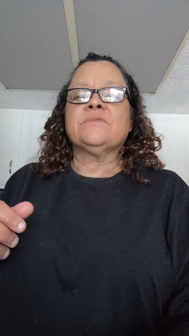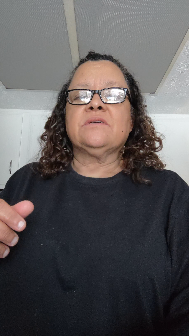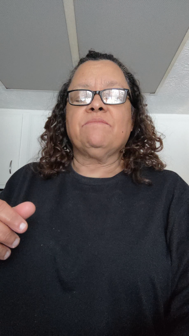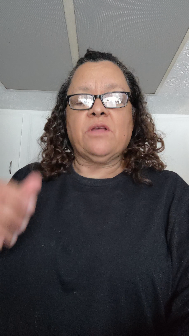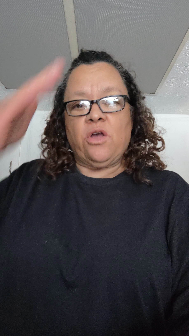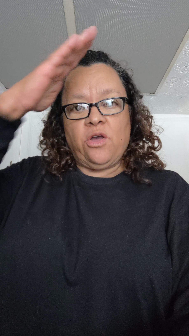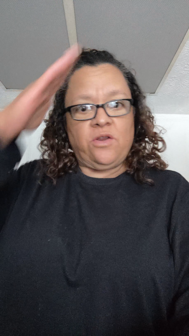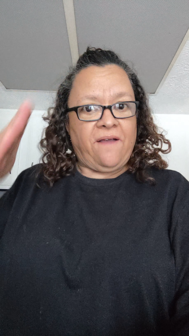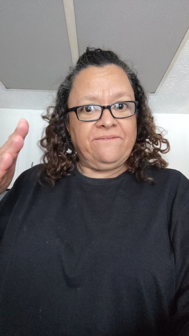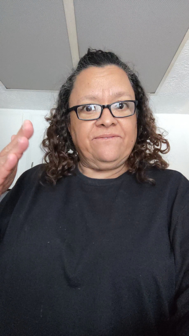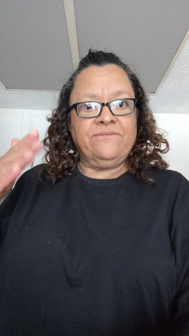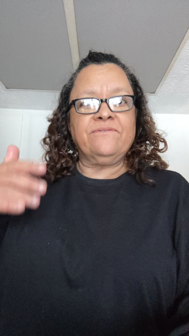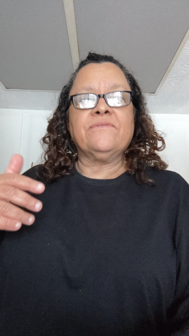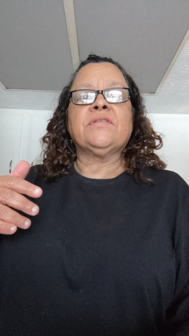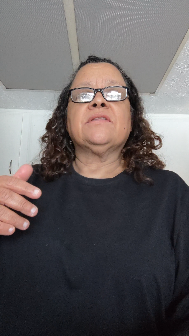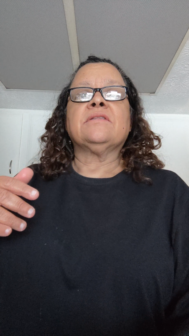roof